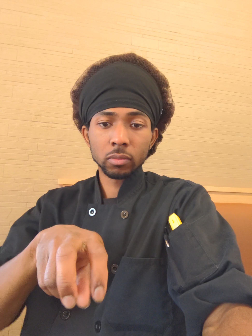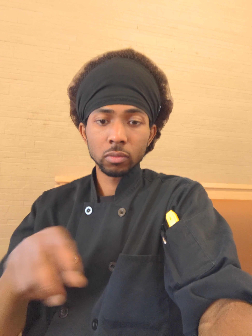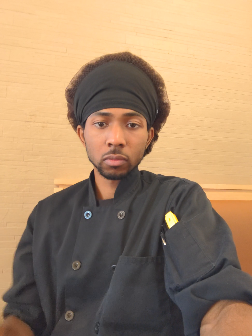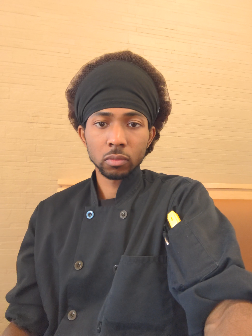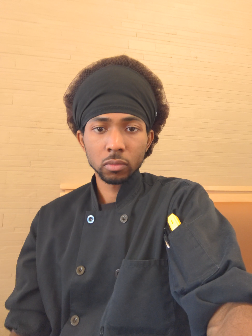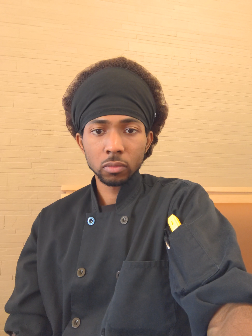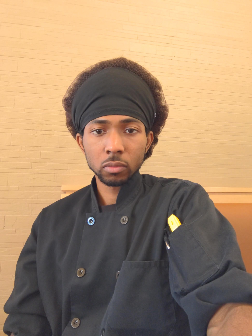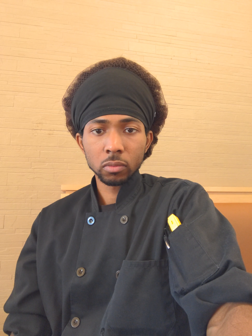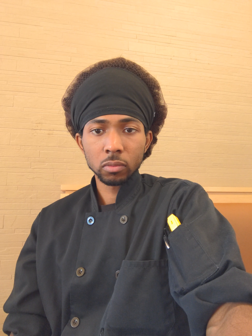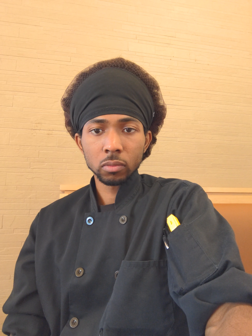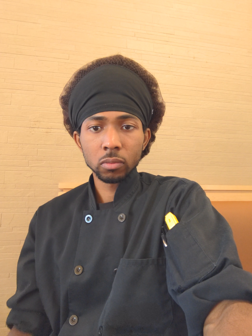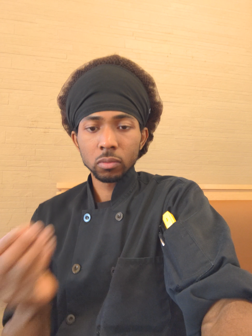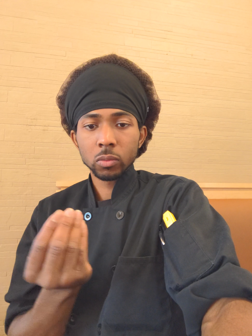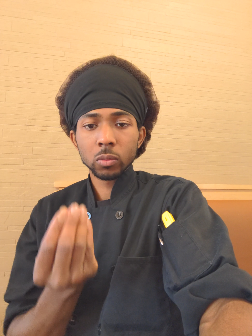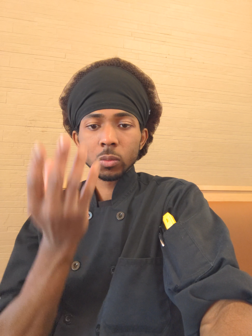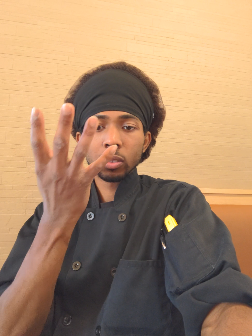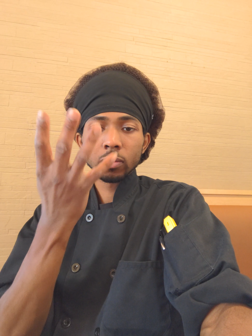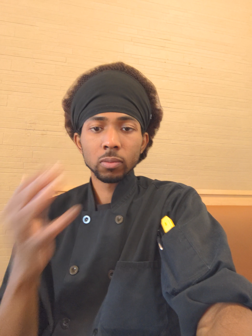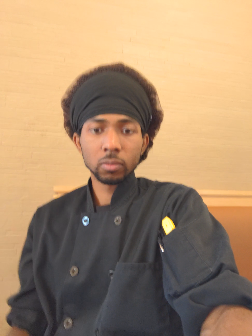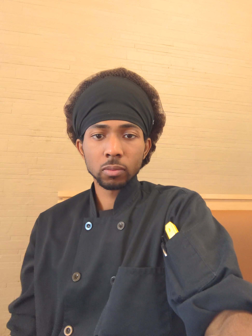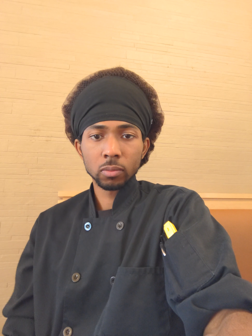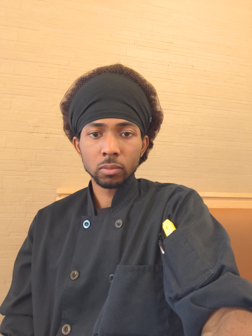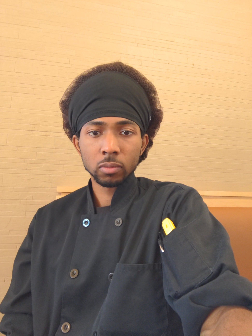plants